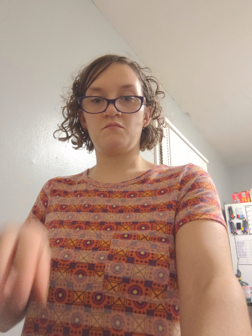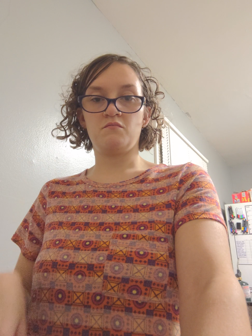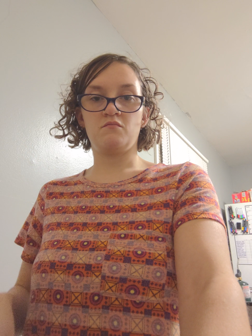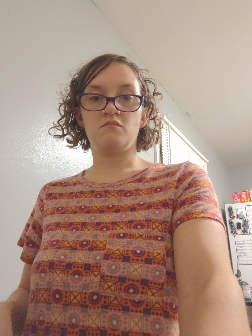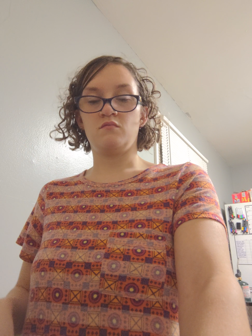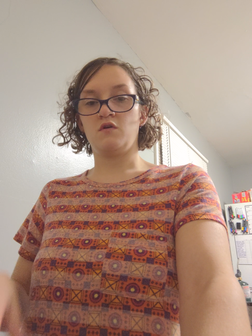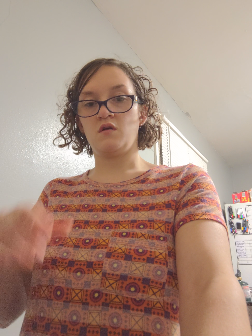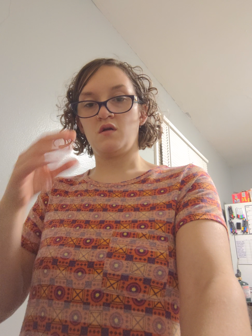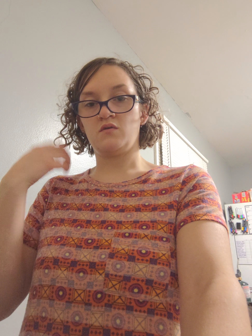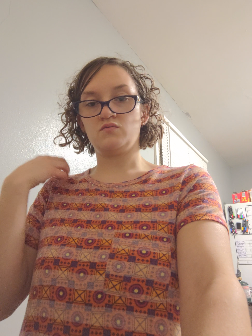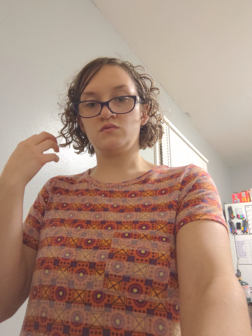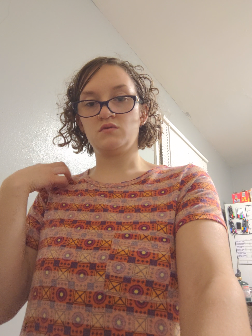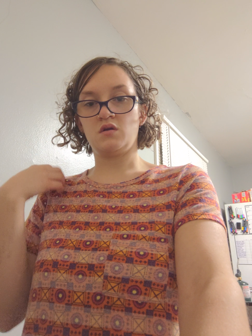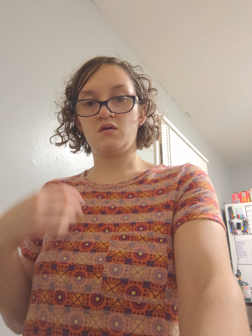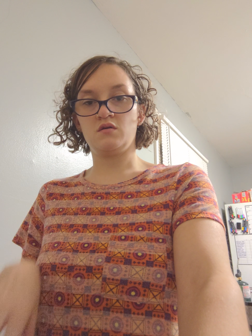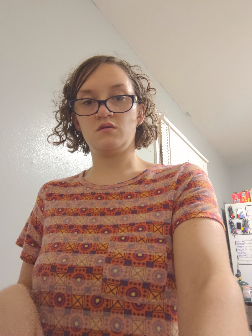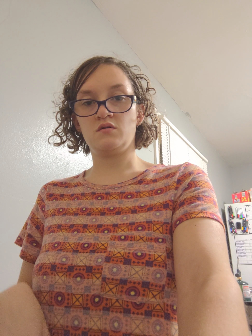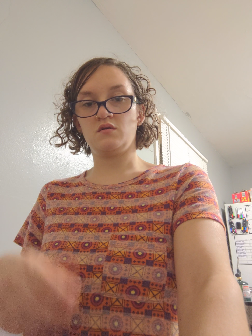outside